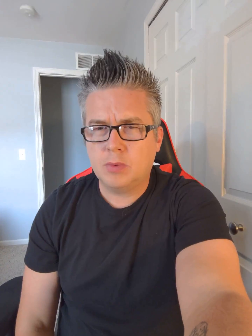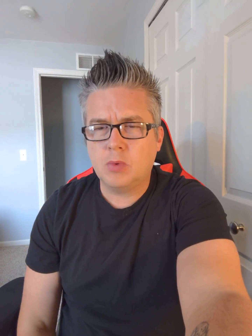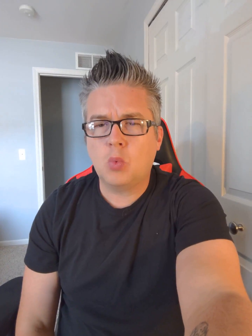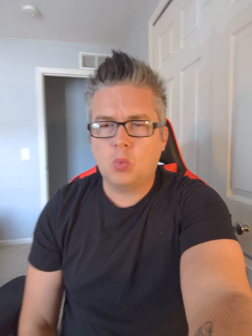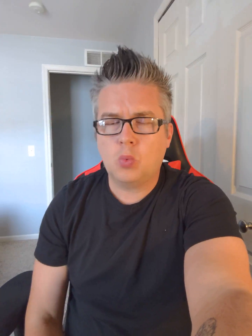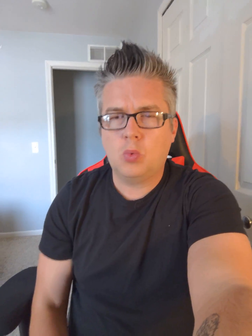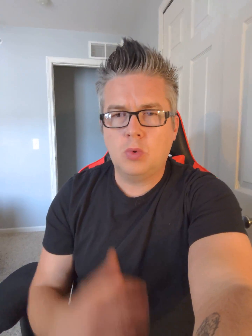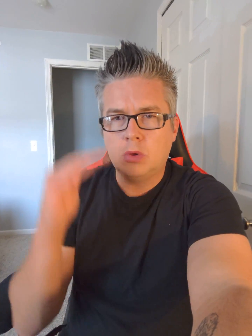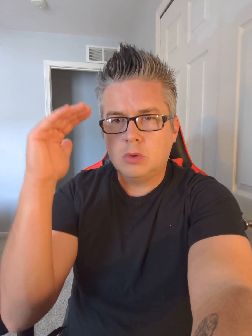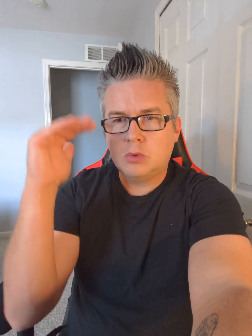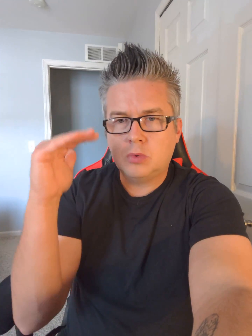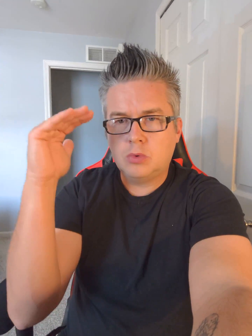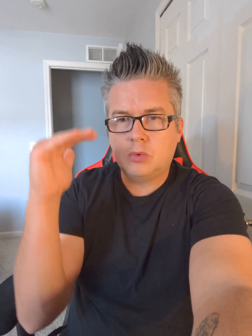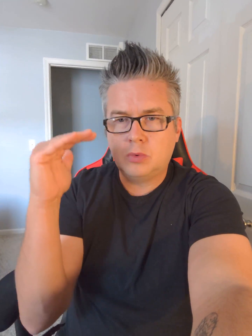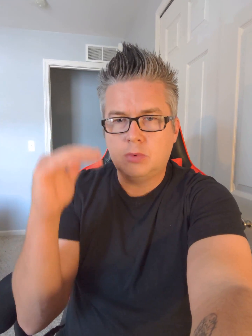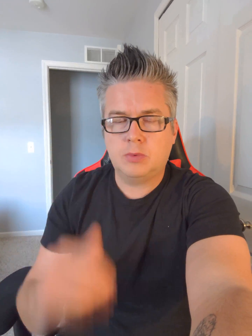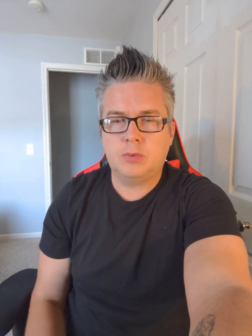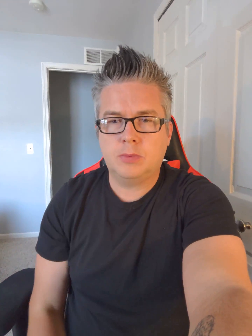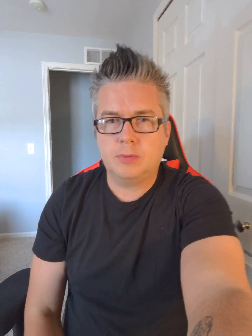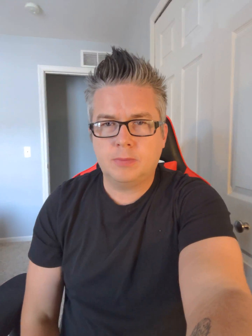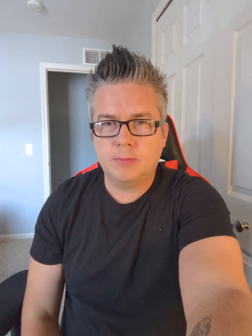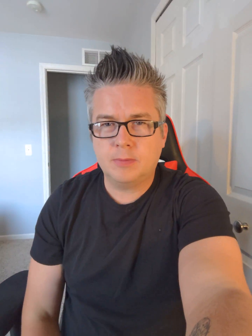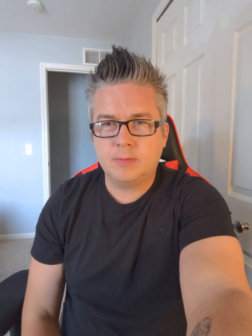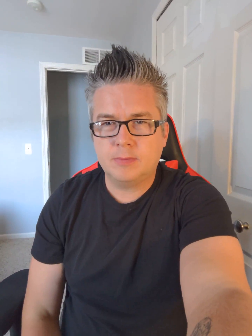short